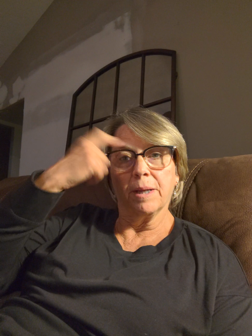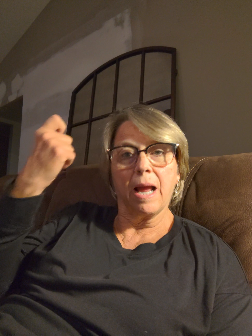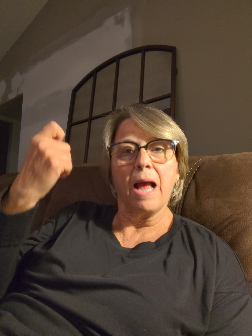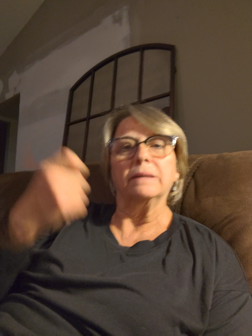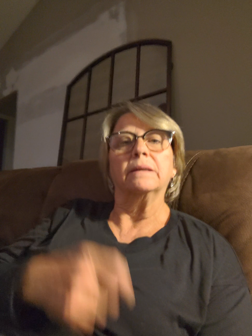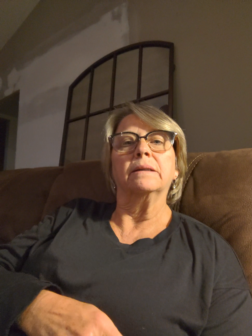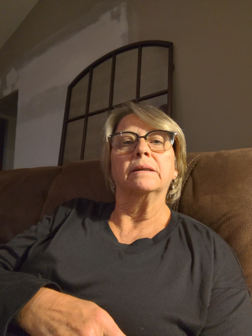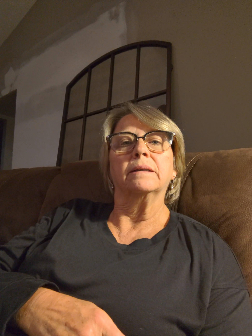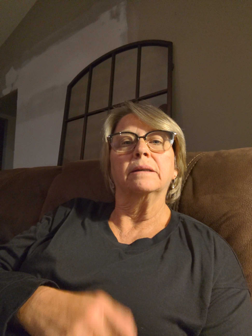because